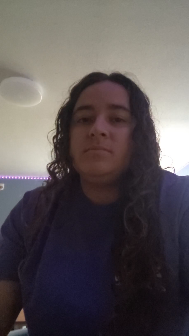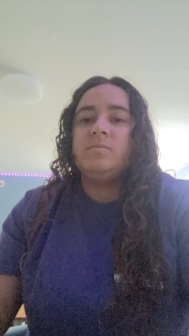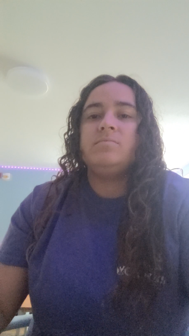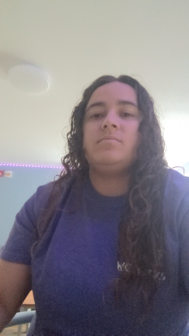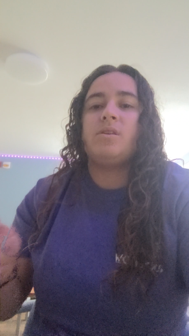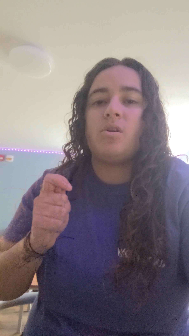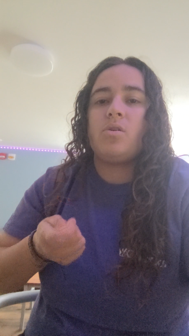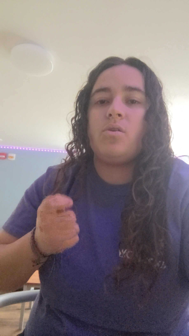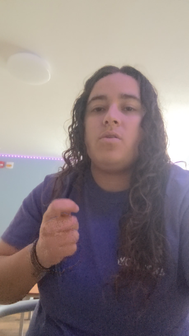cart